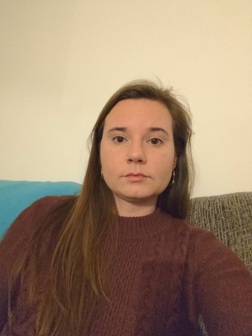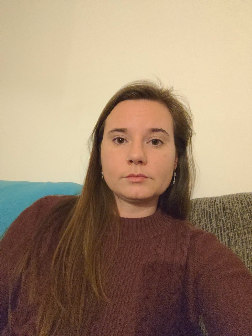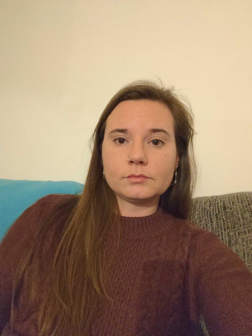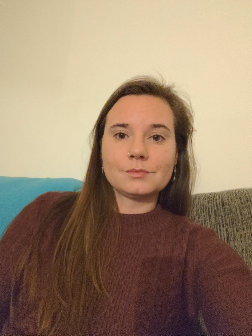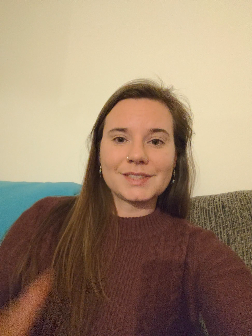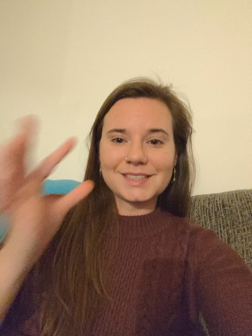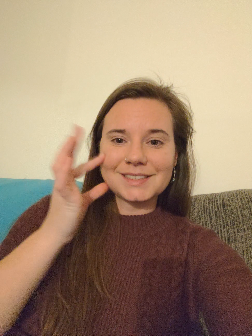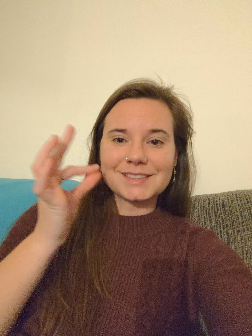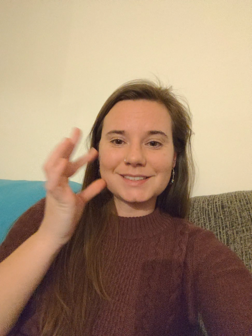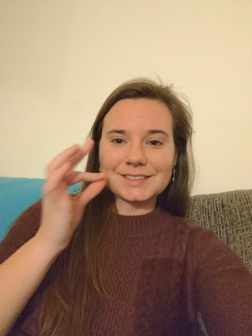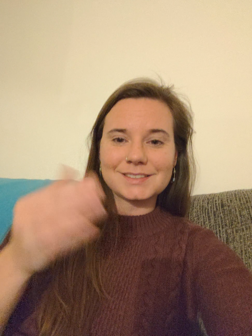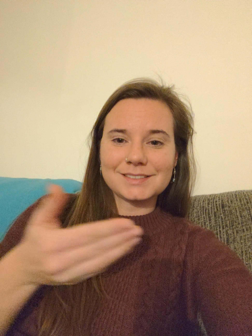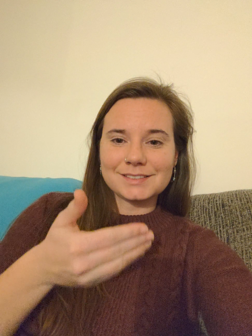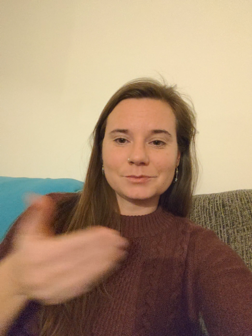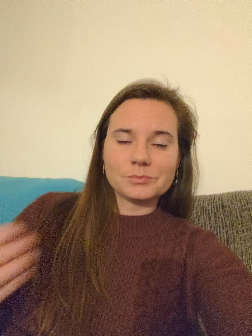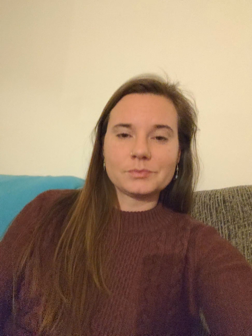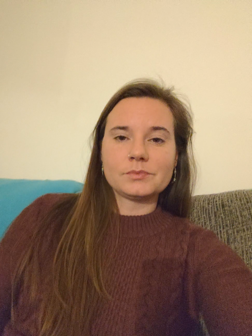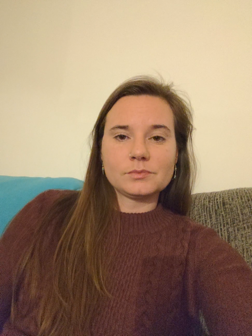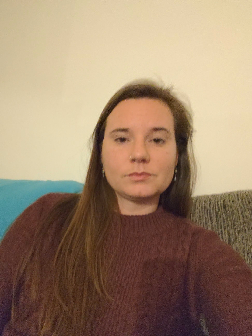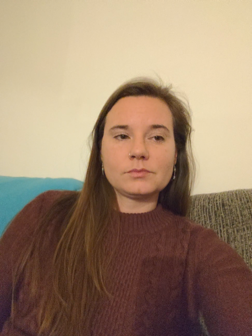kitty